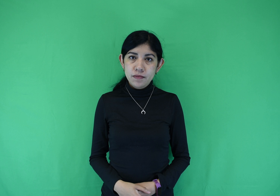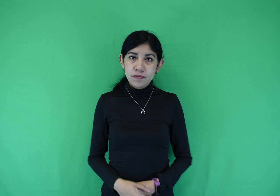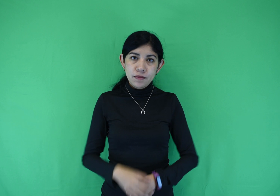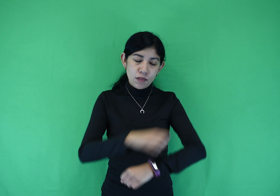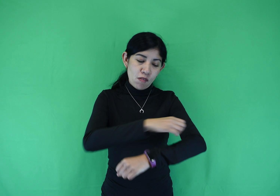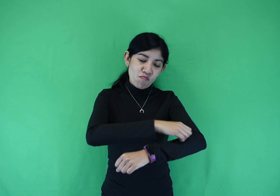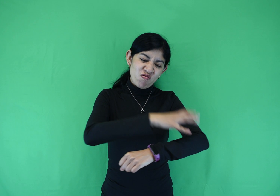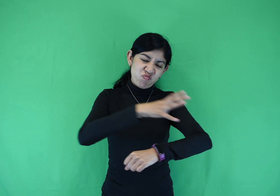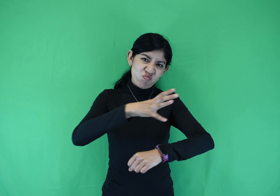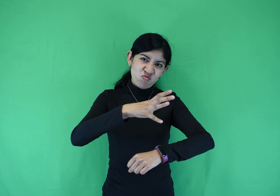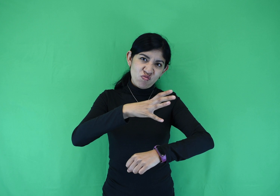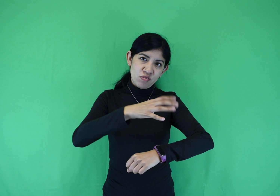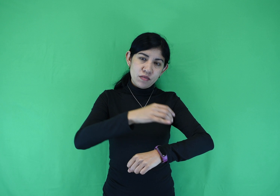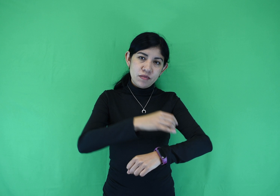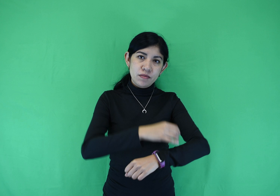brazo hinchado